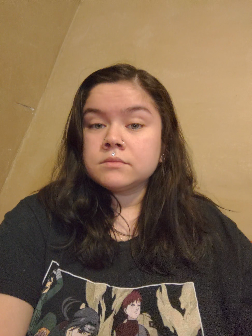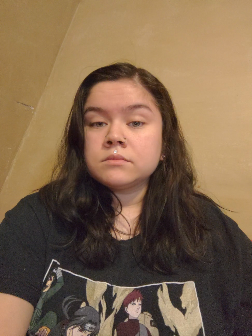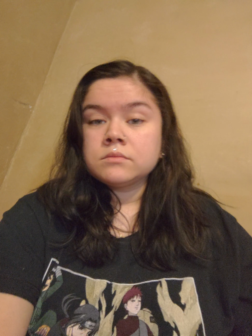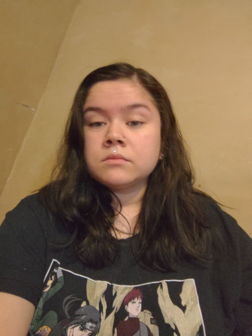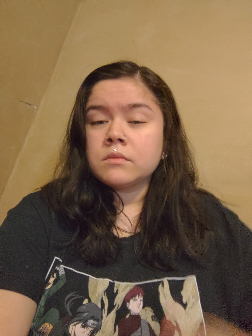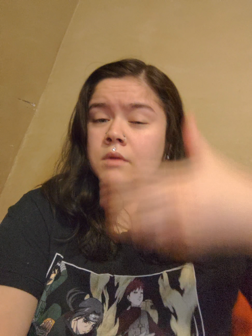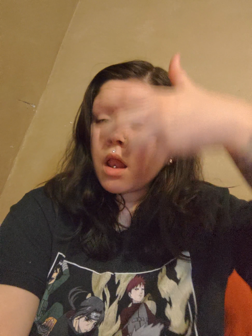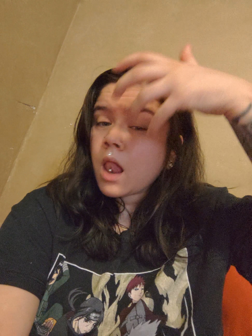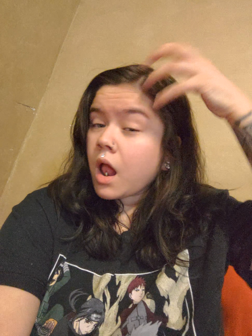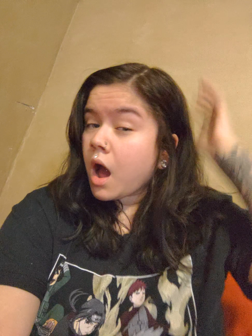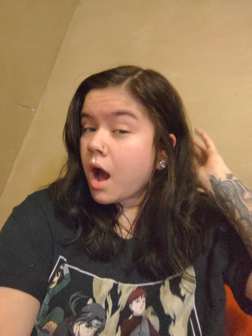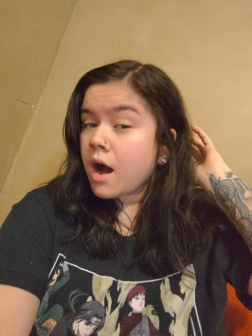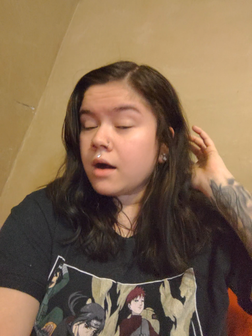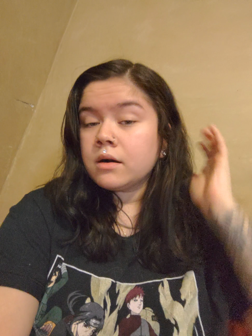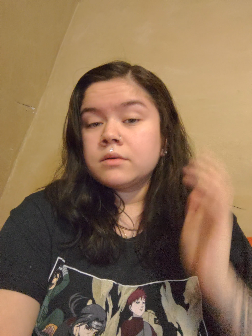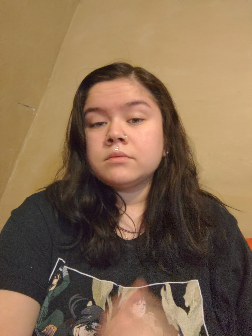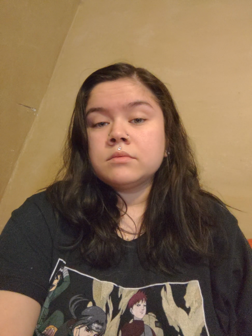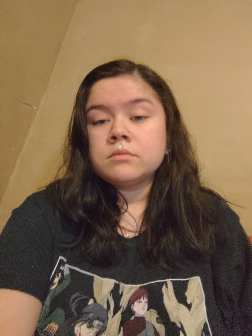lion